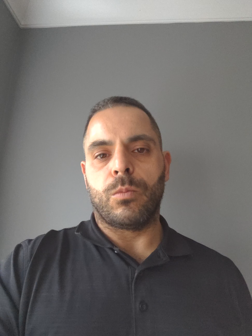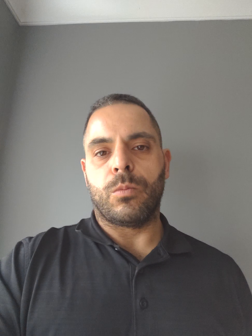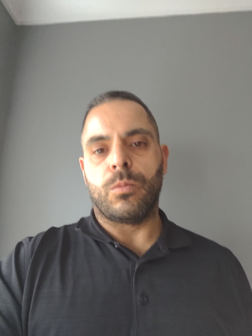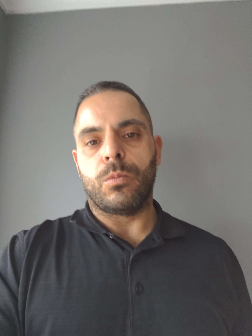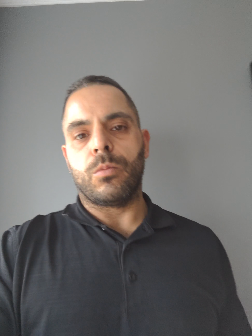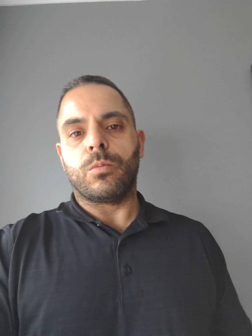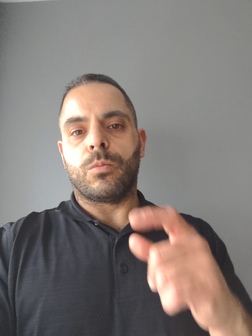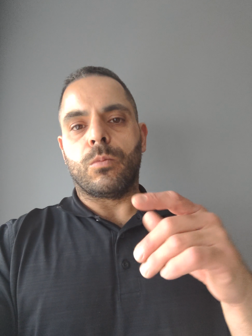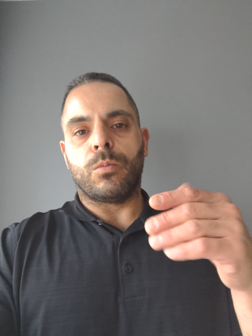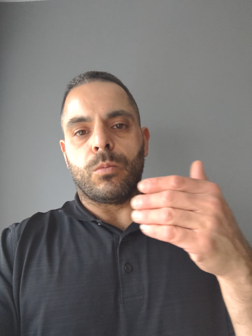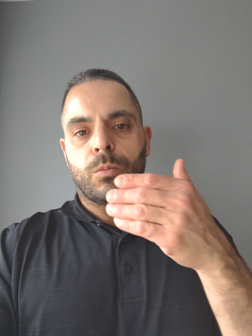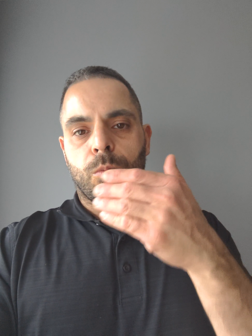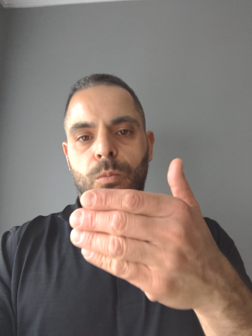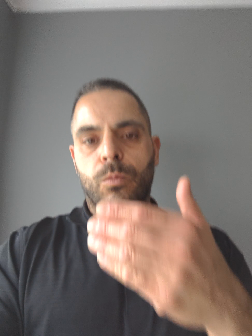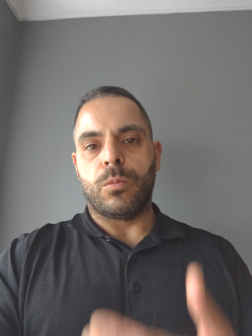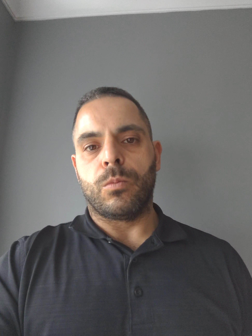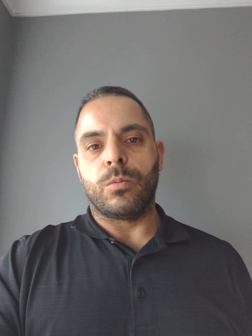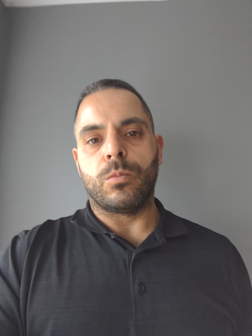close